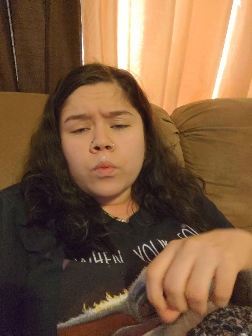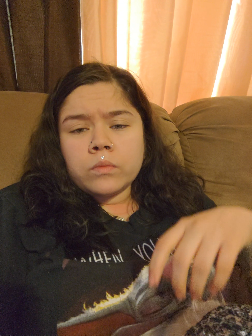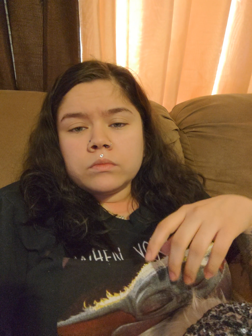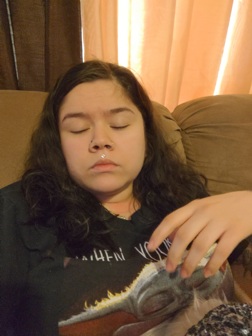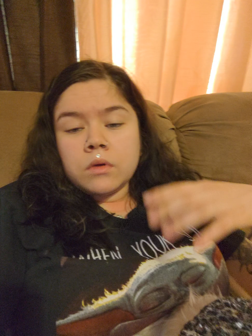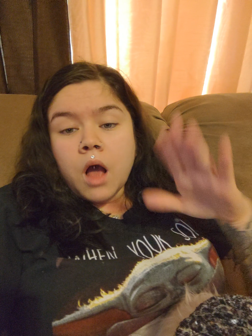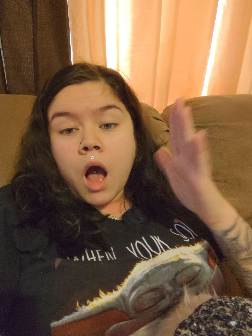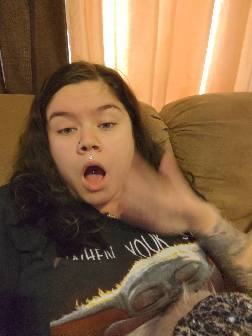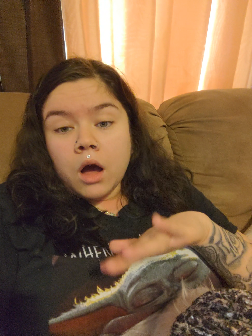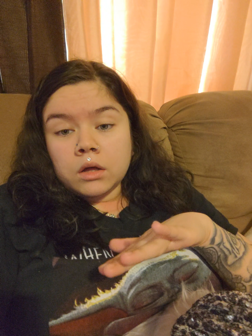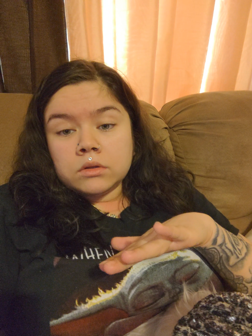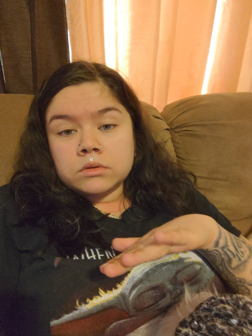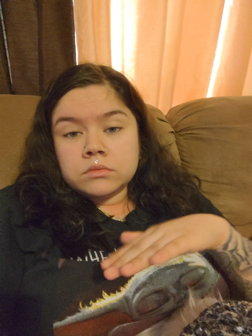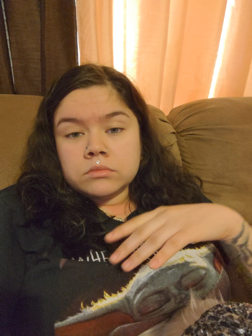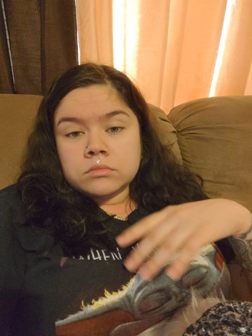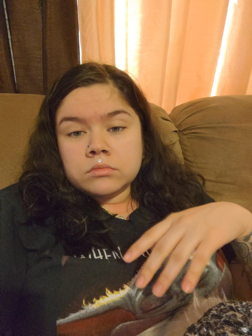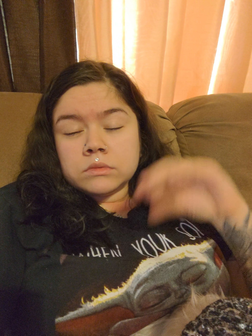on